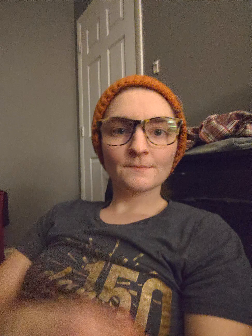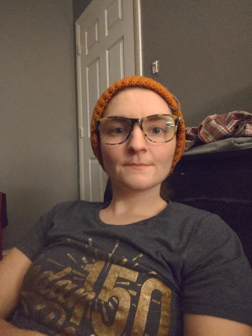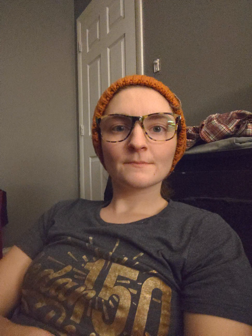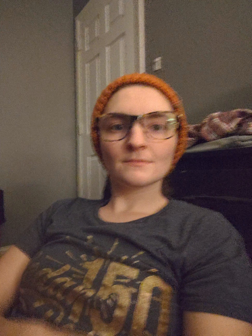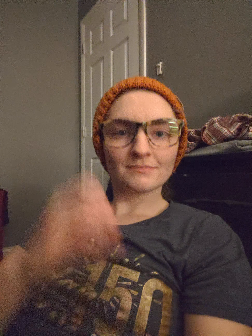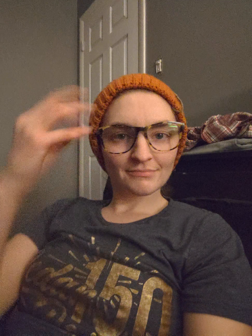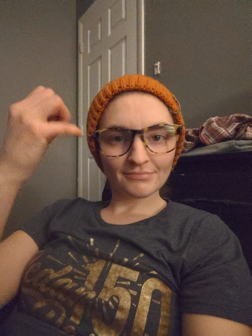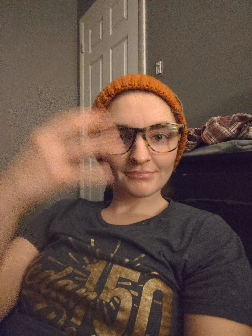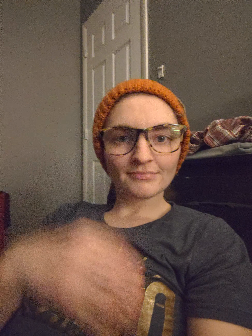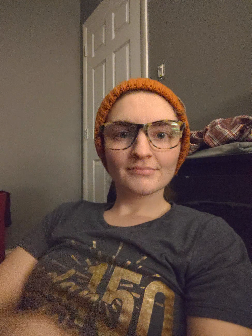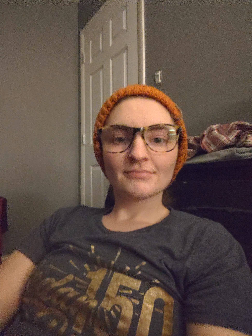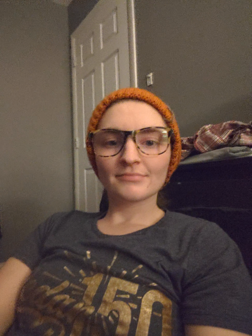shower